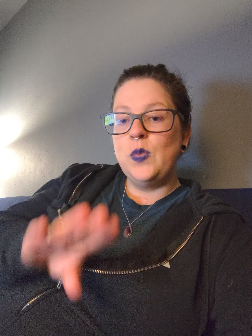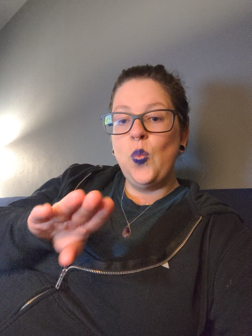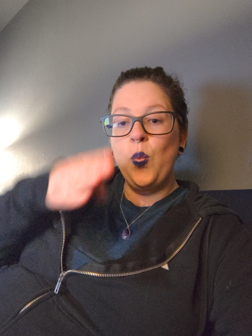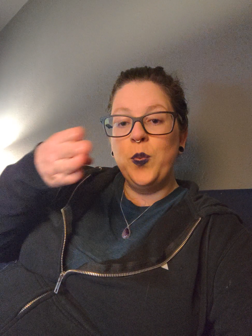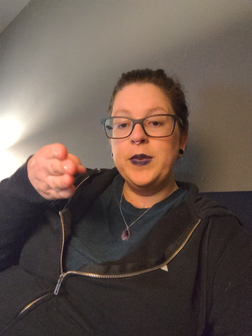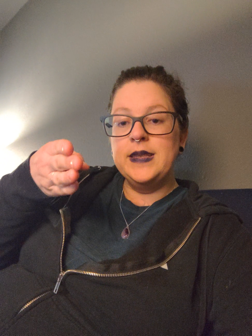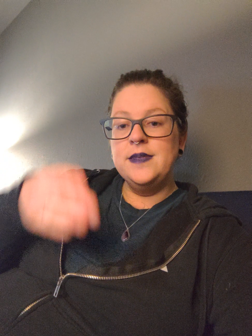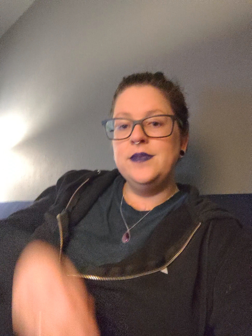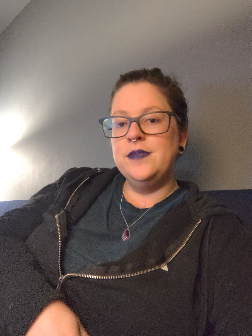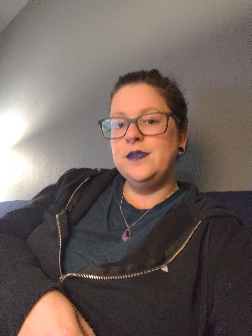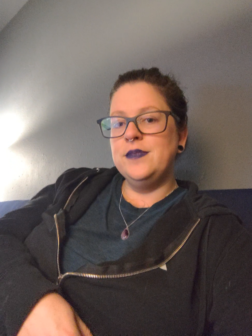open